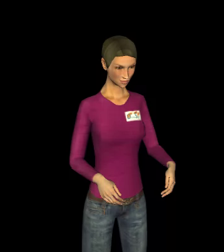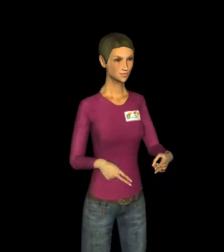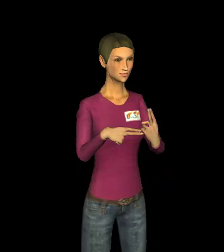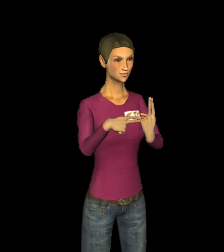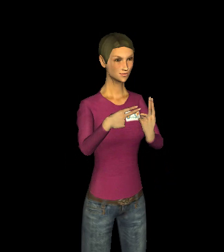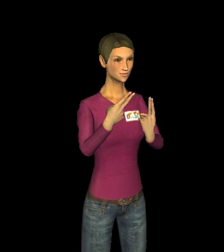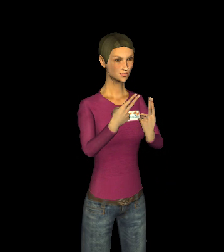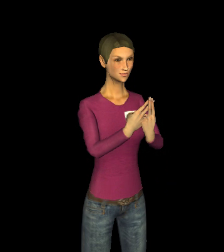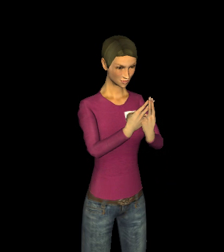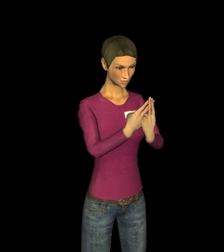يجيب